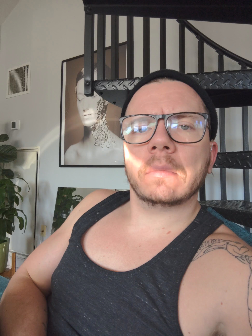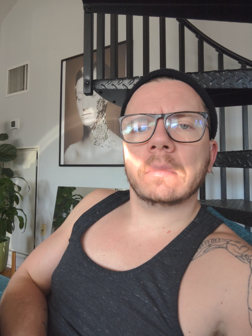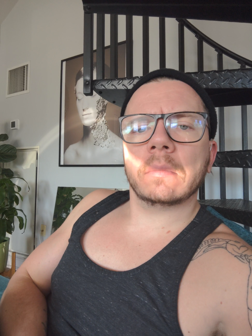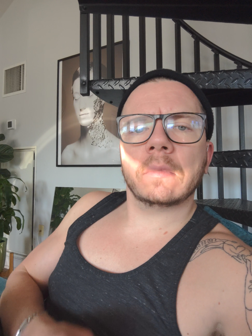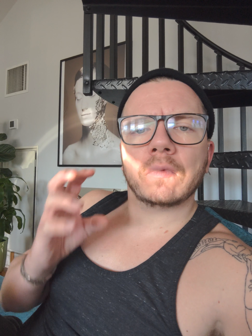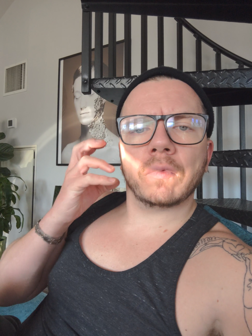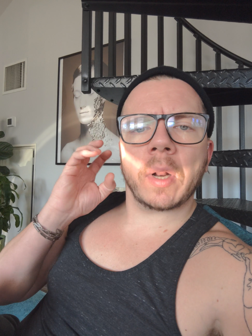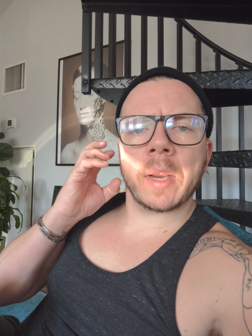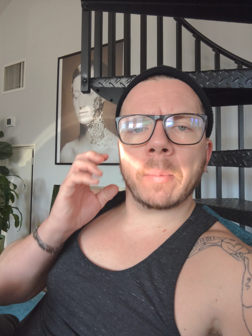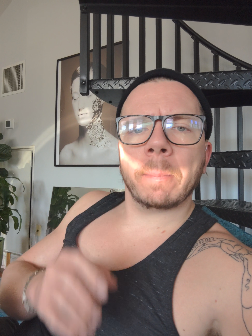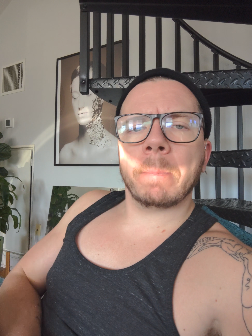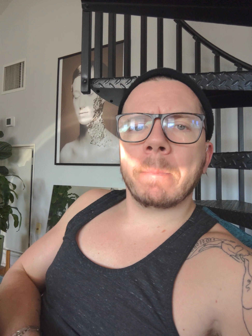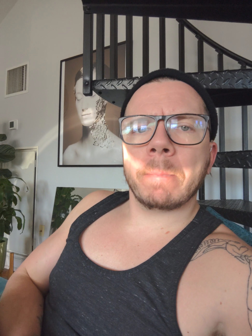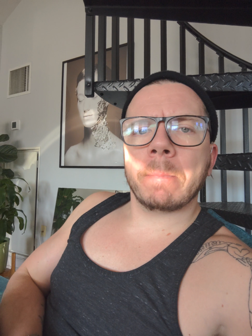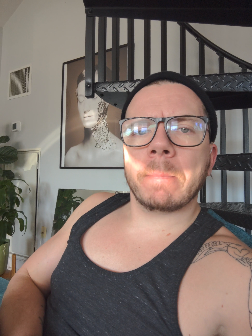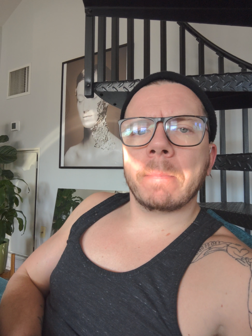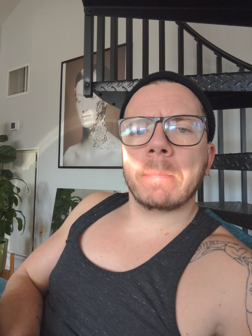radio